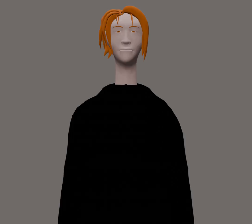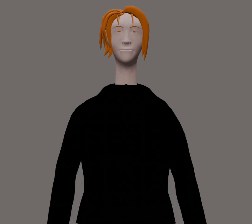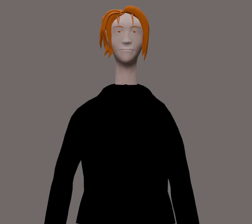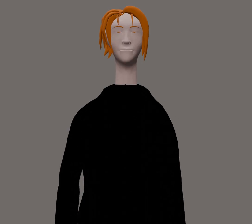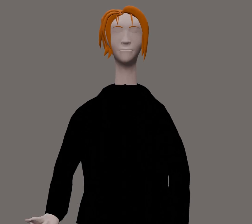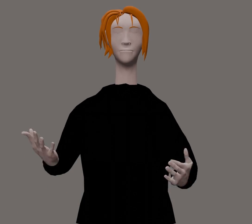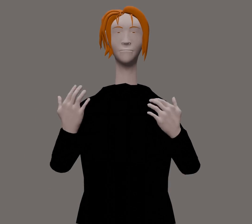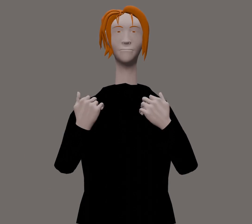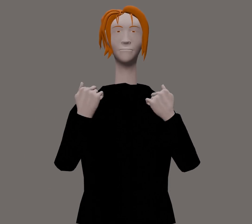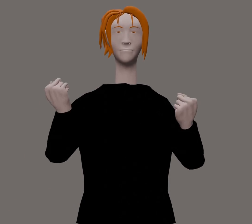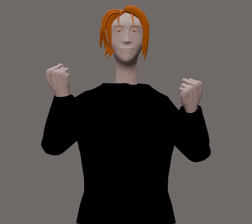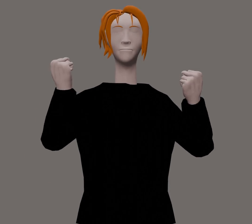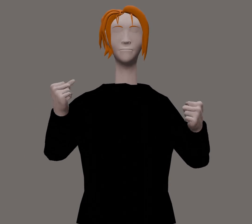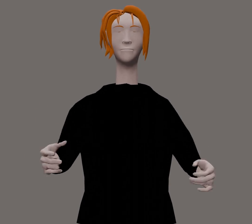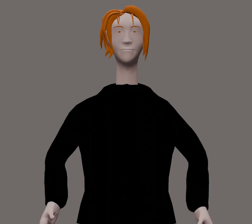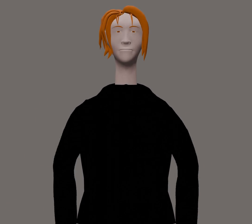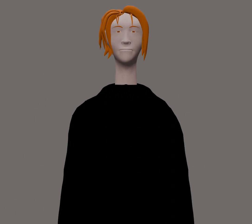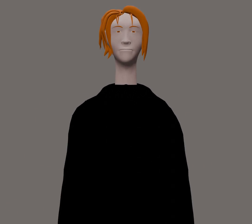Brave